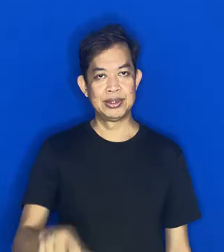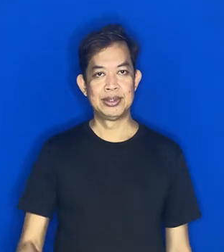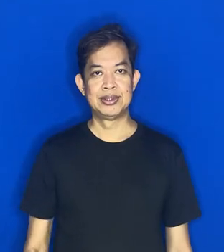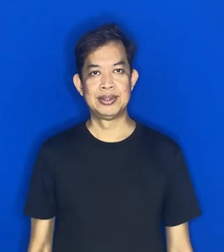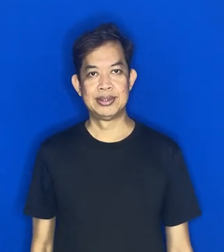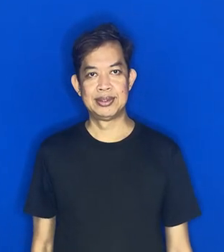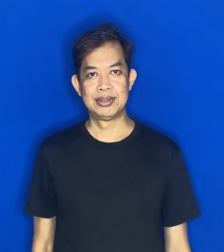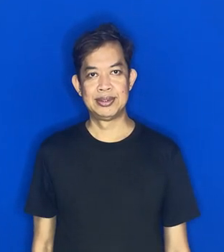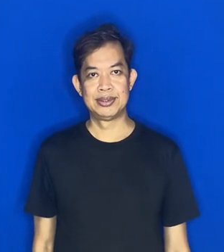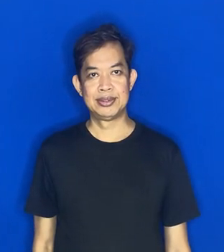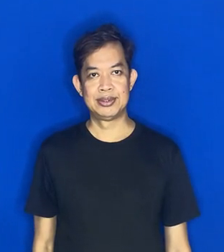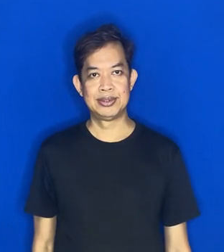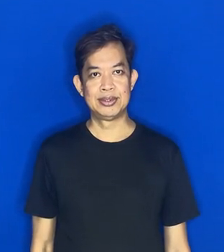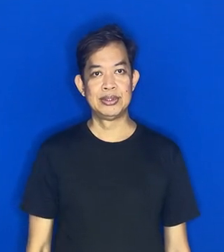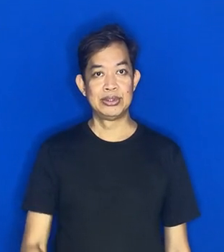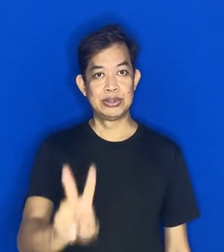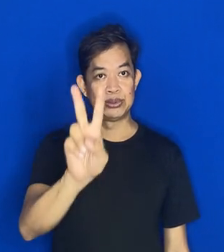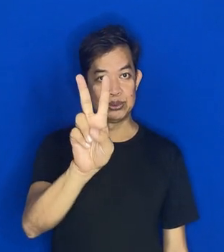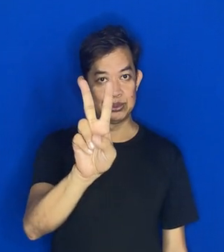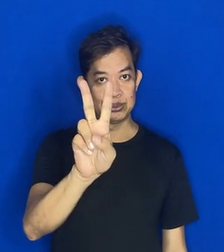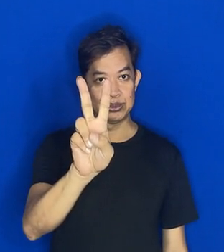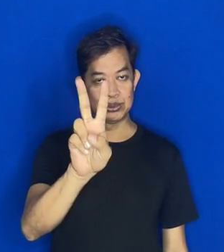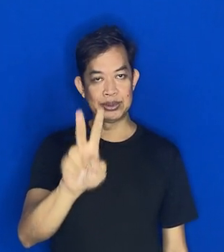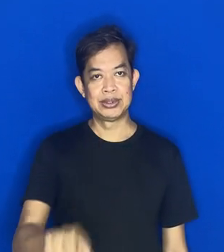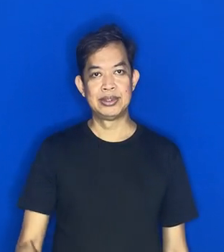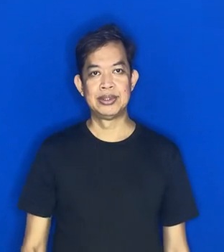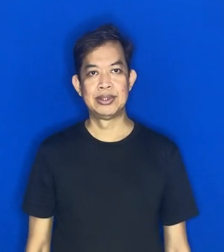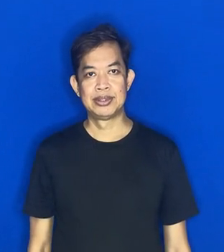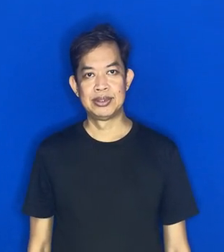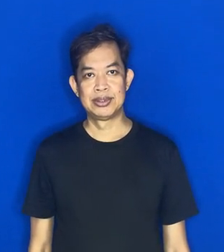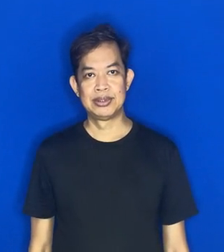two